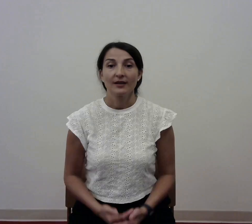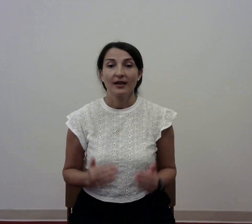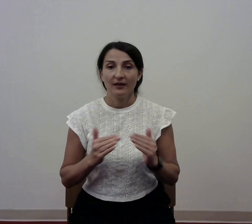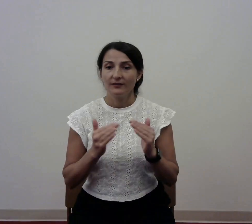ev